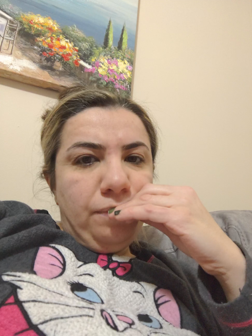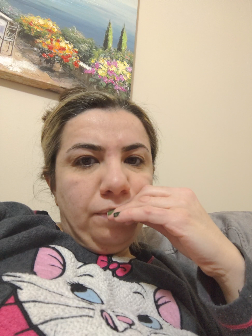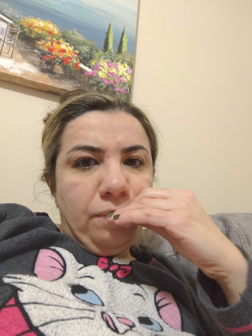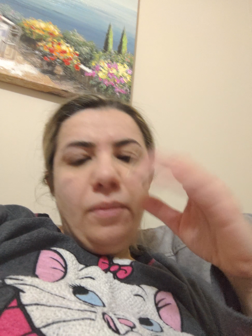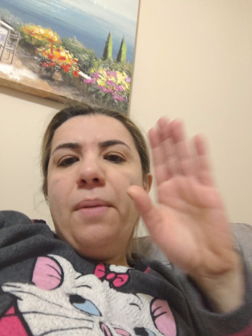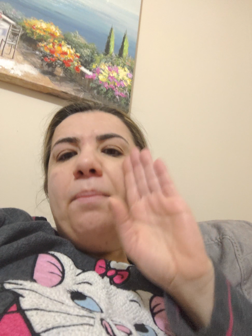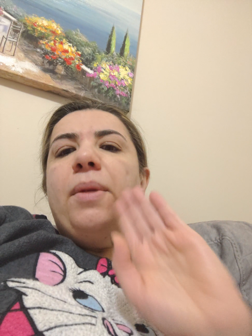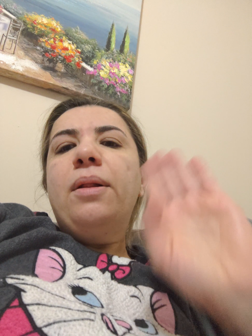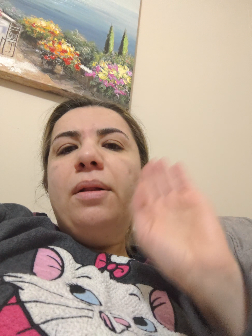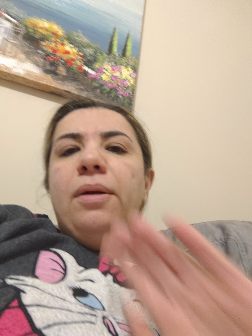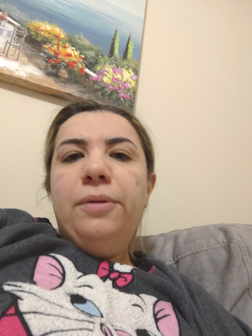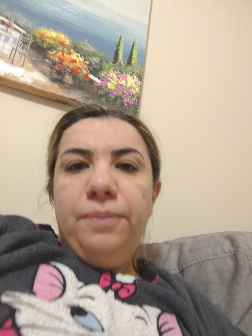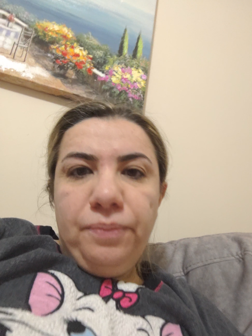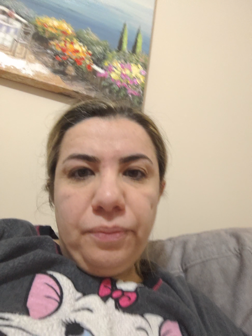brown